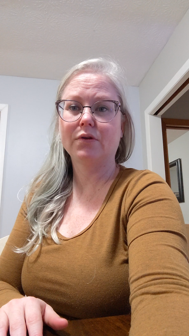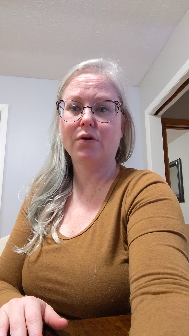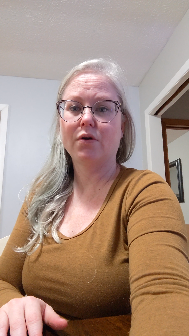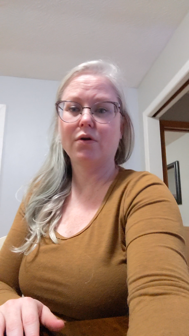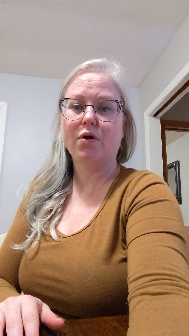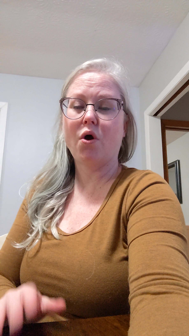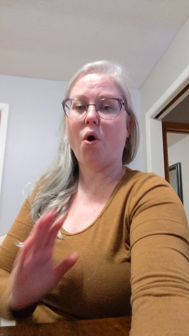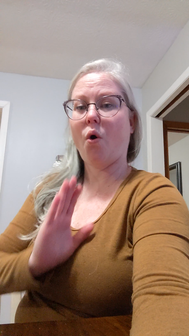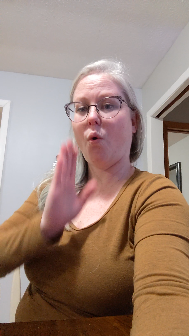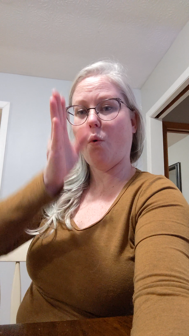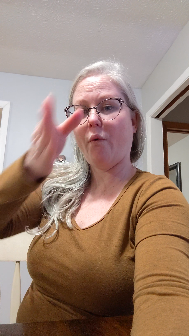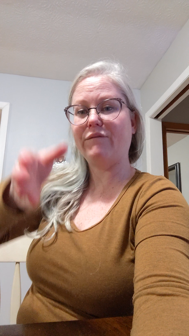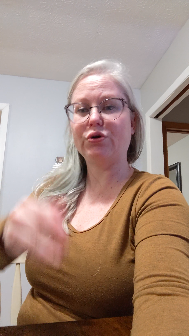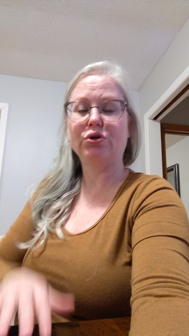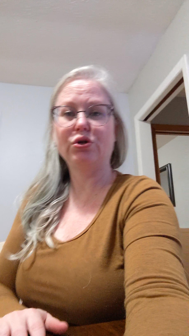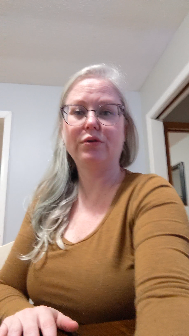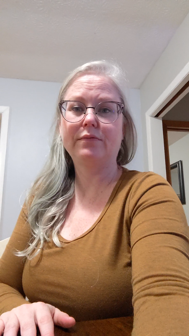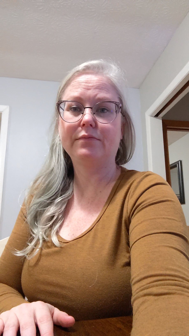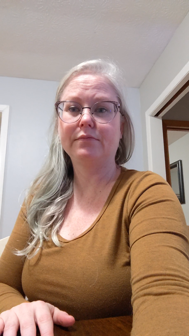over